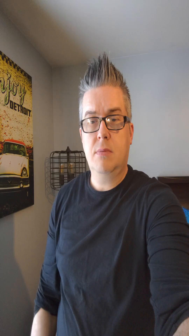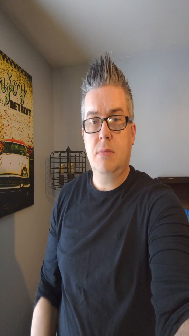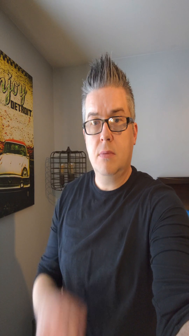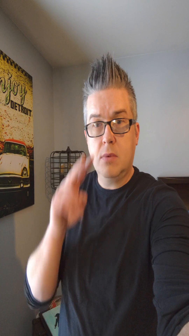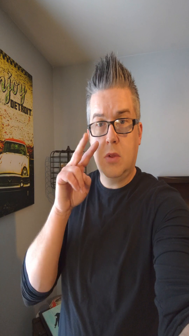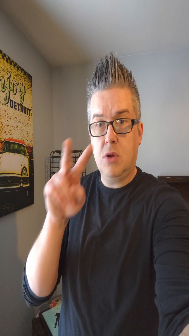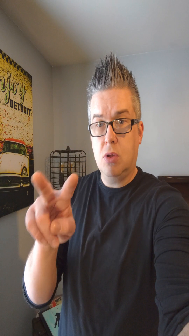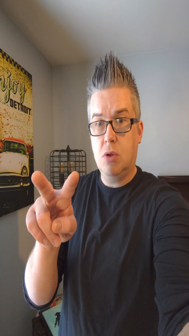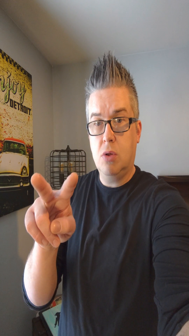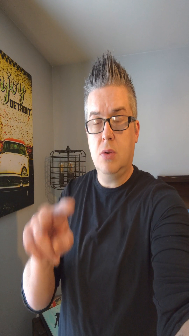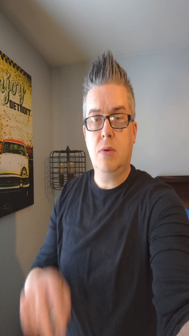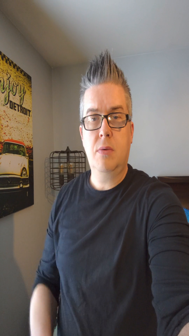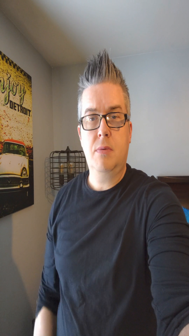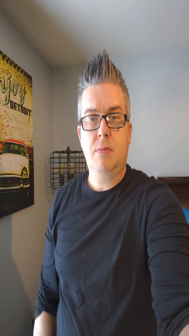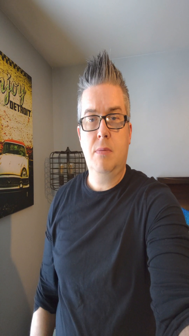look